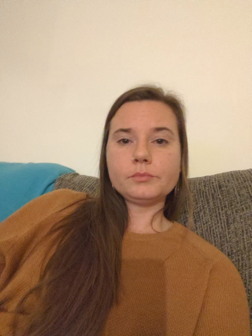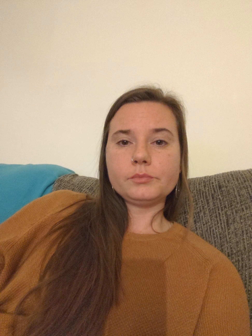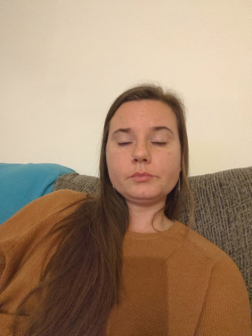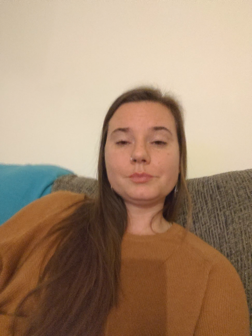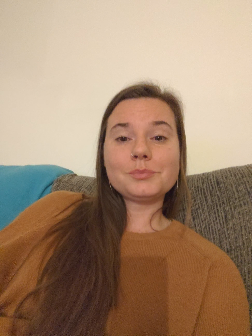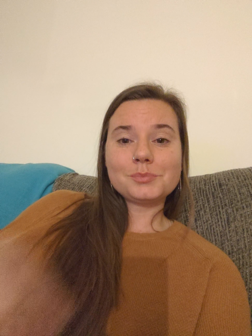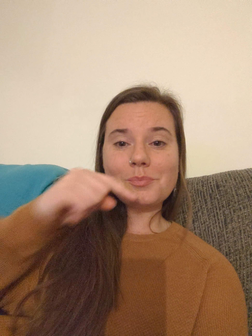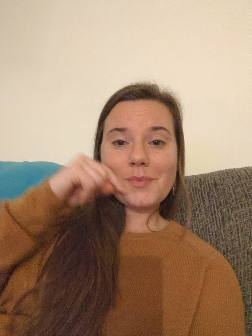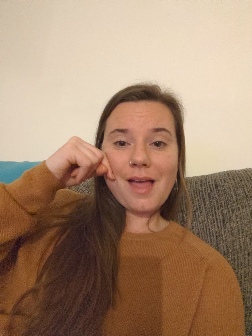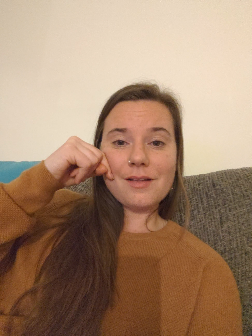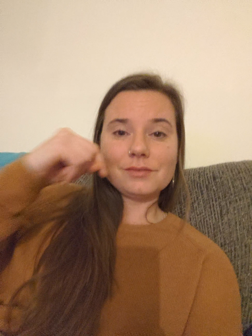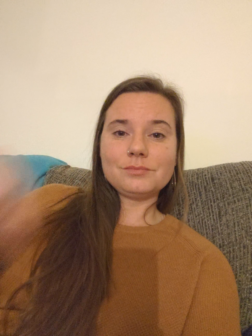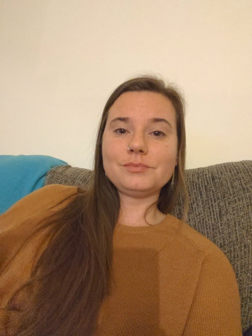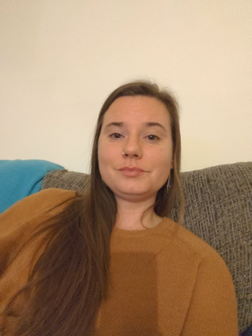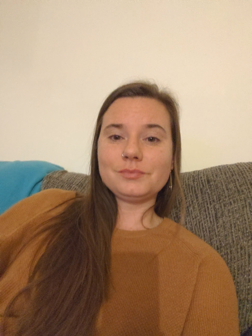smile